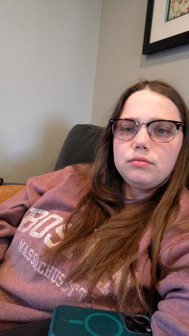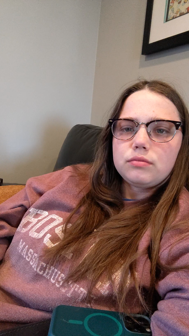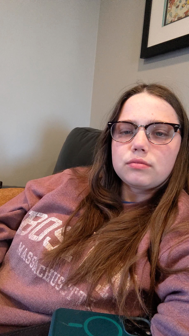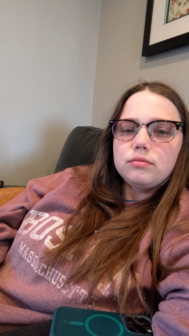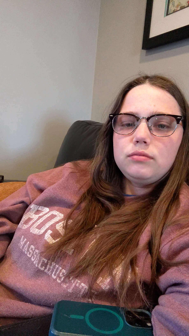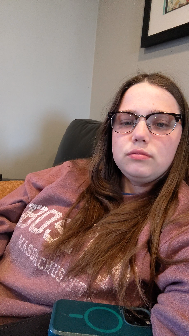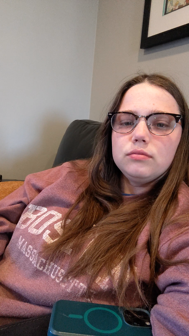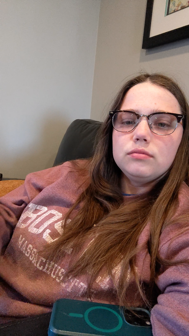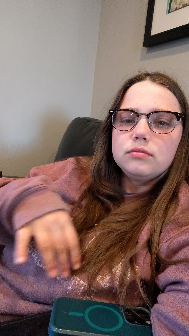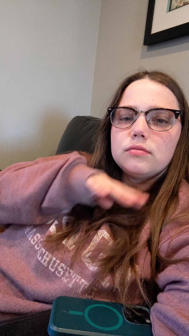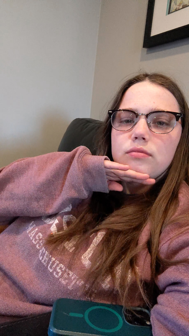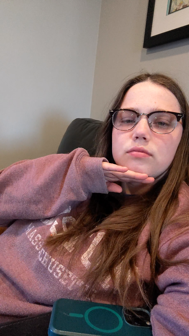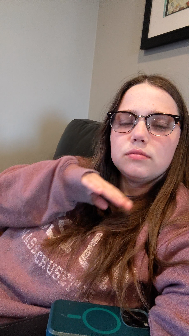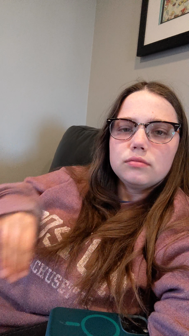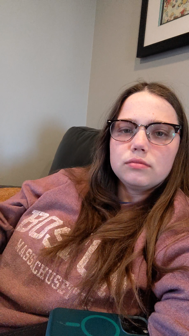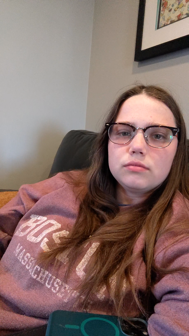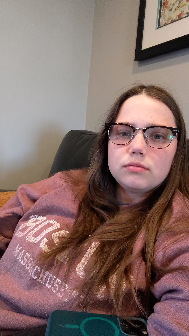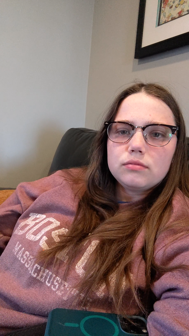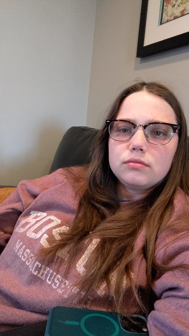full